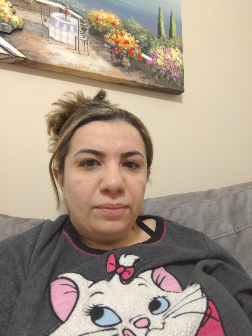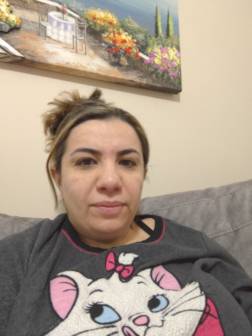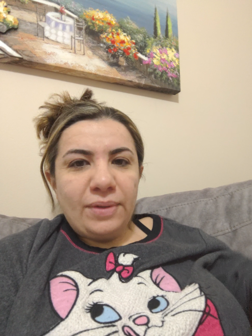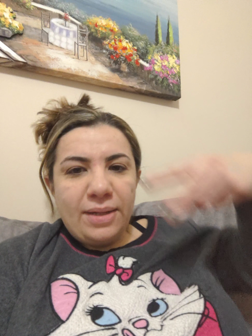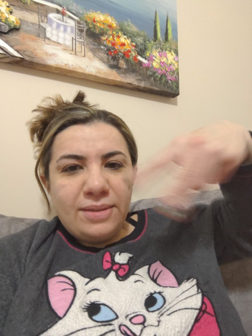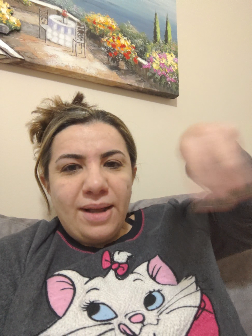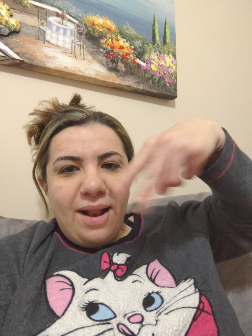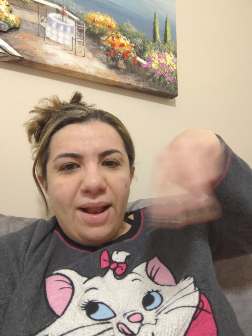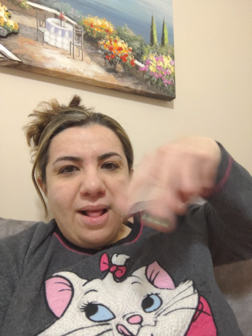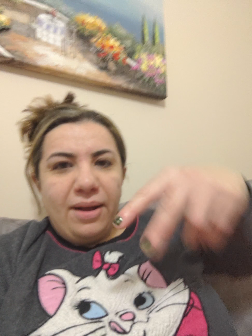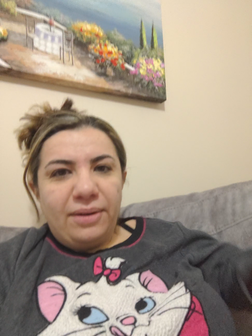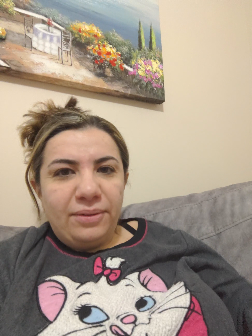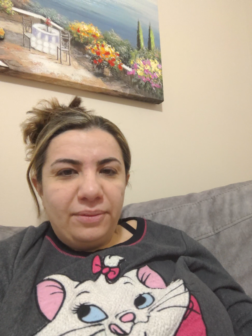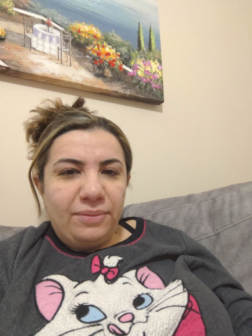dance